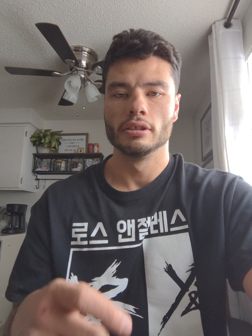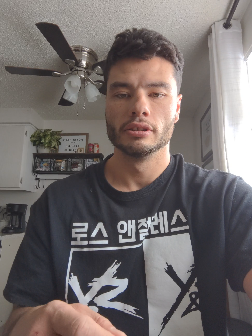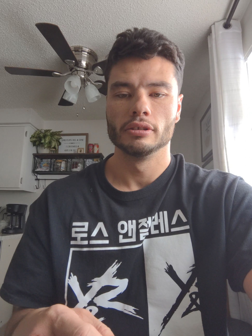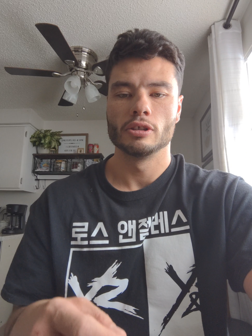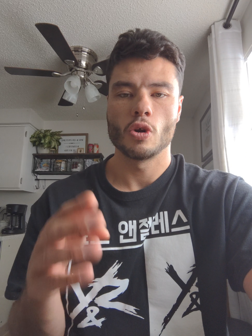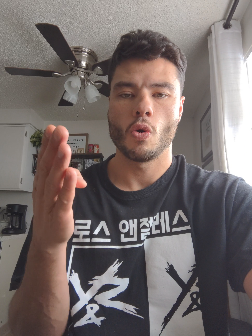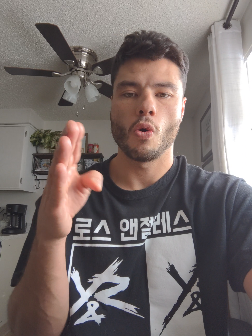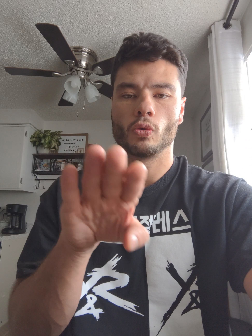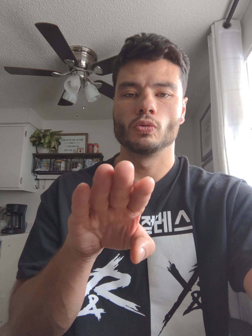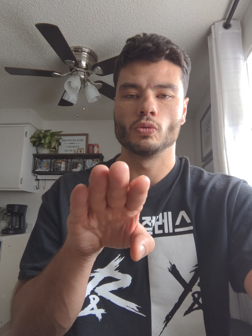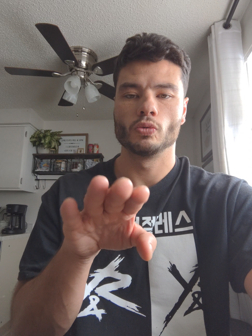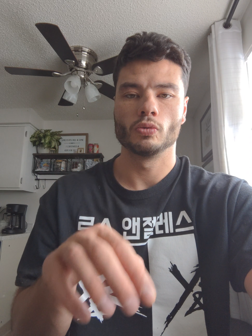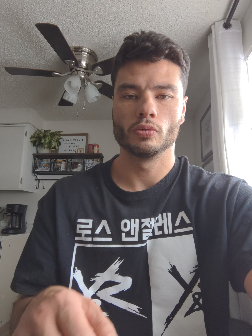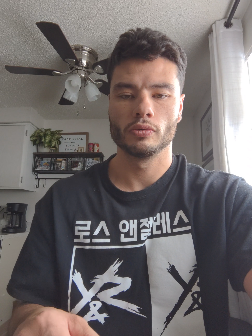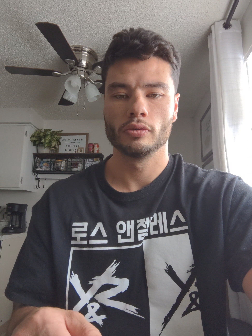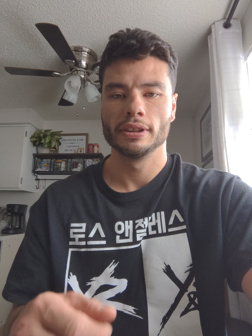close